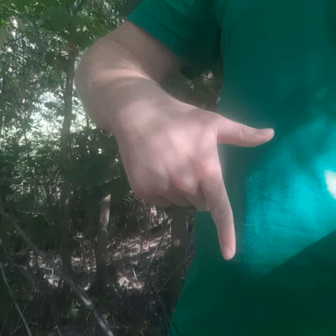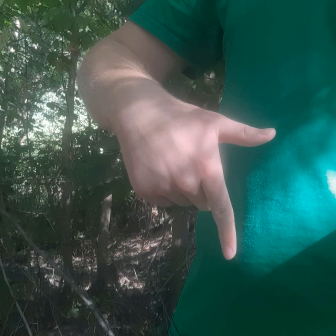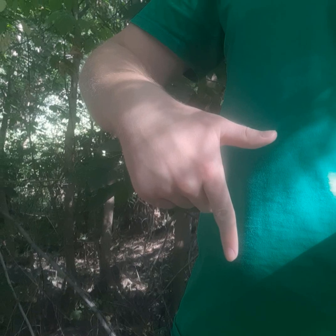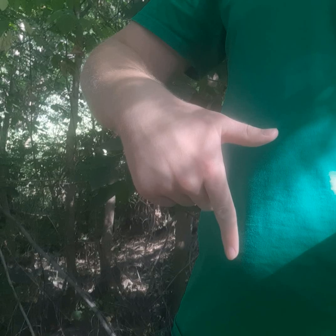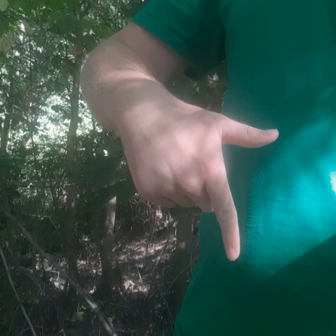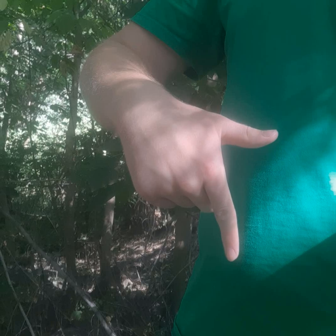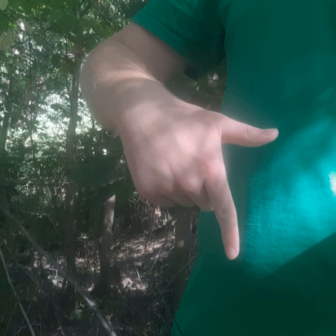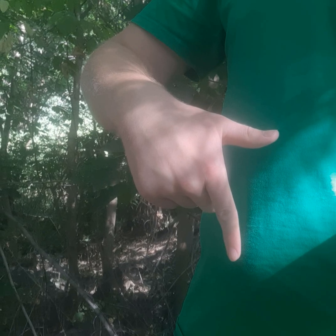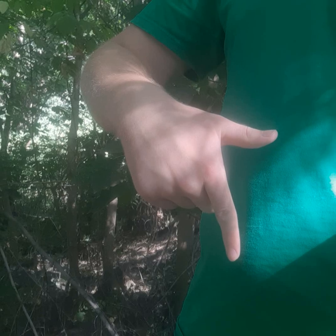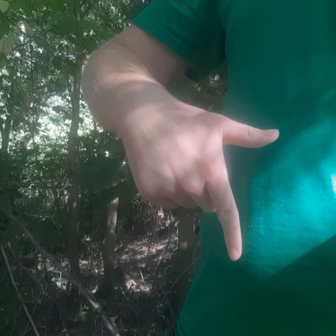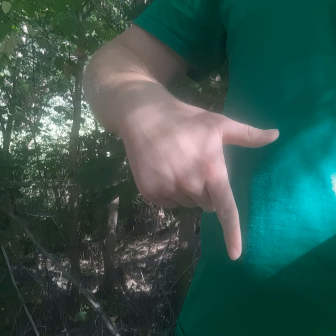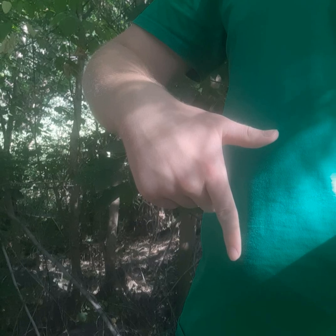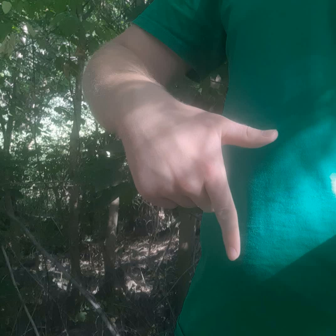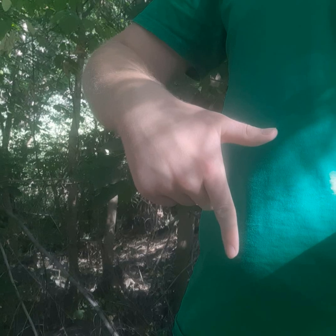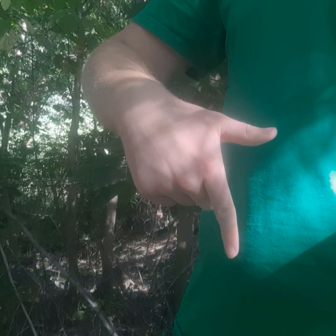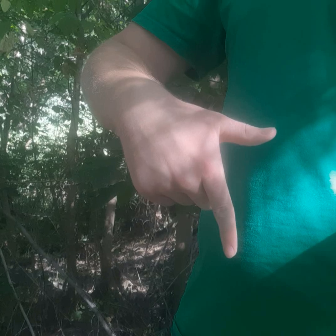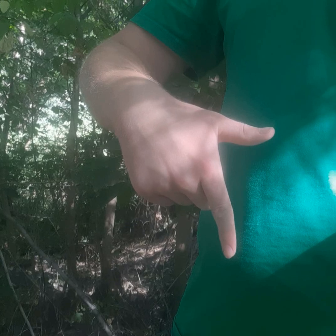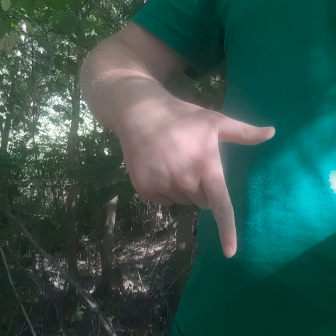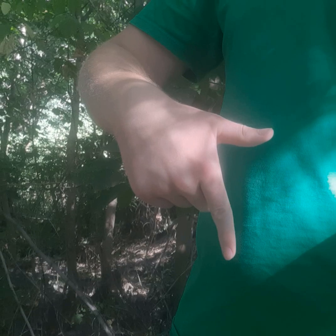Г